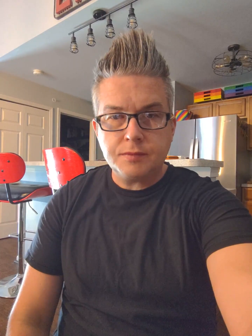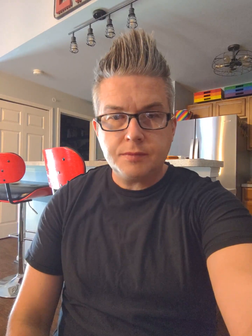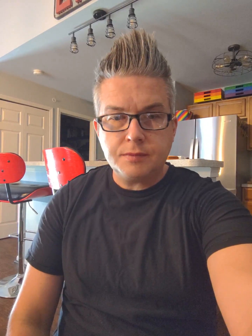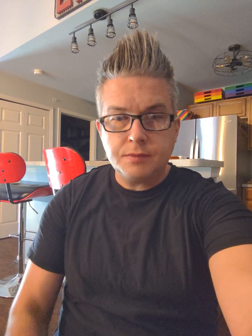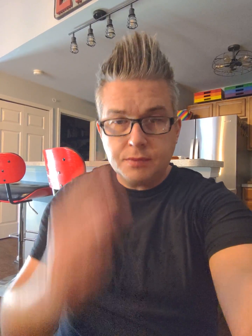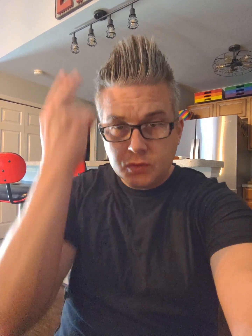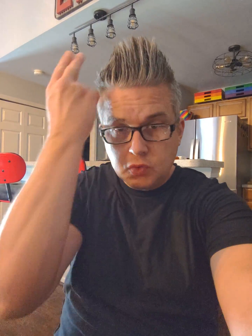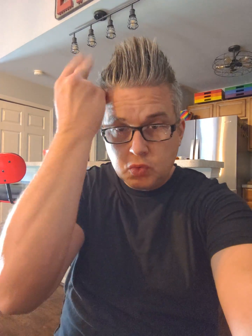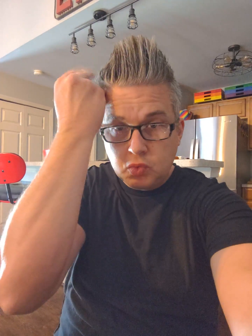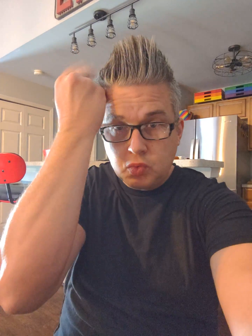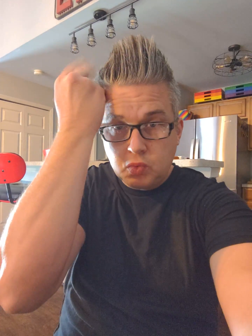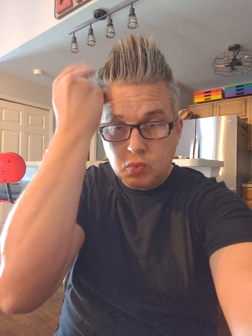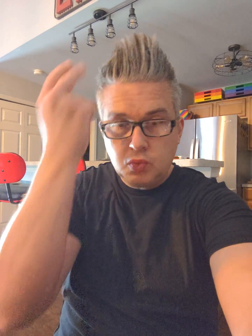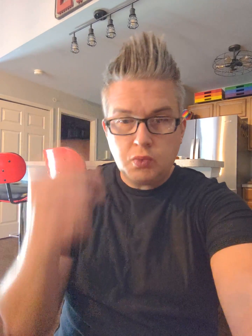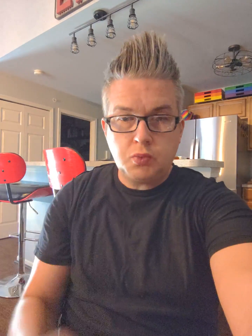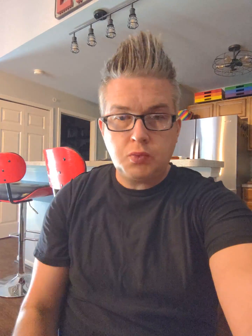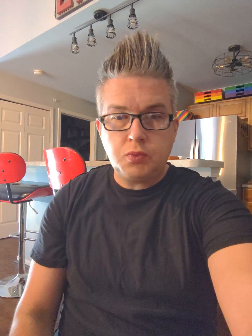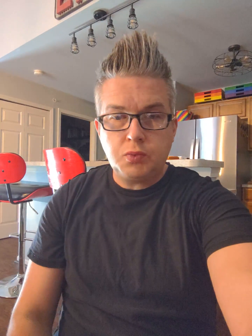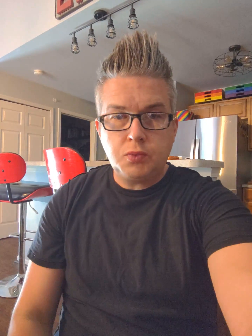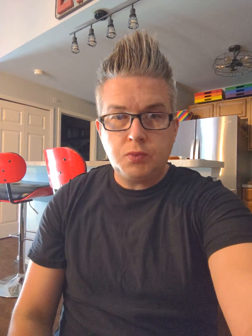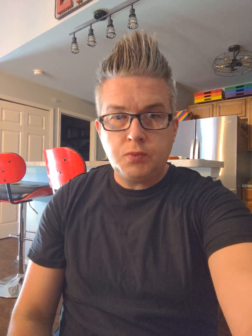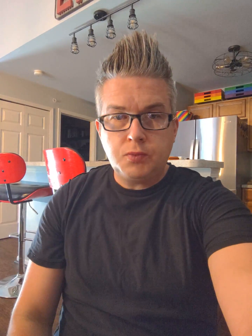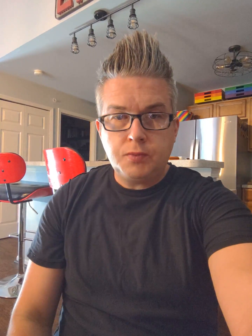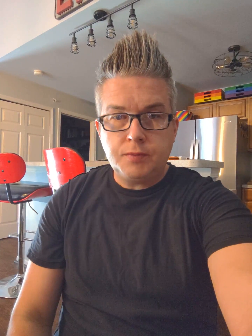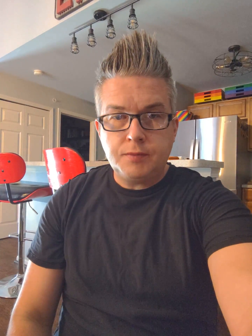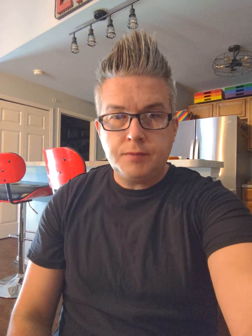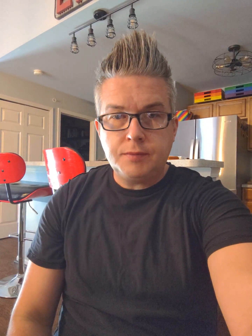rabbit